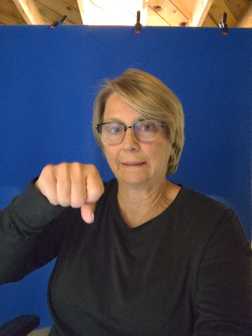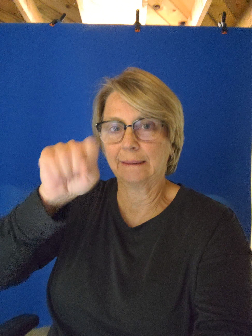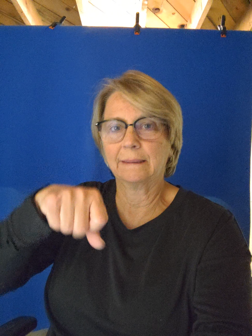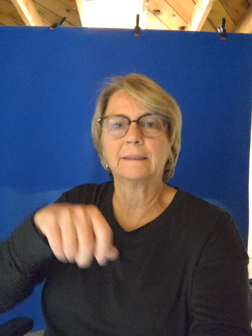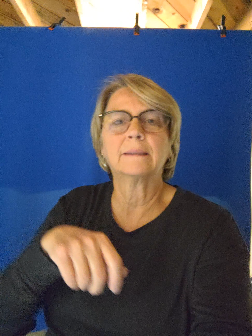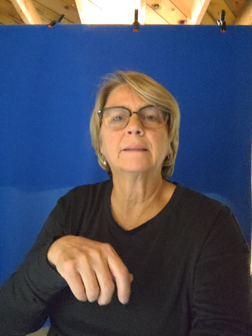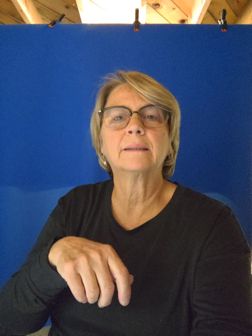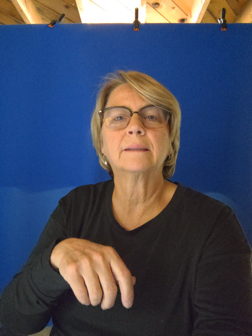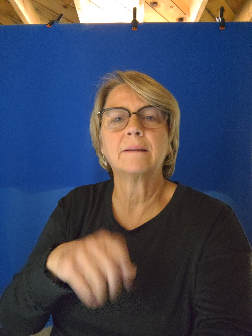yes